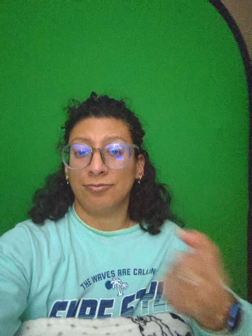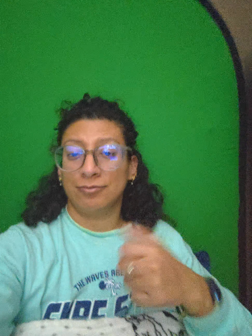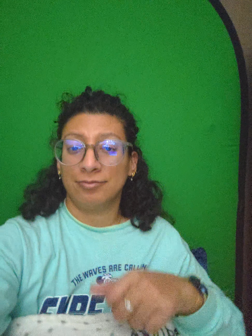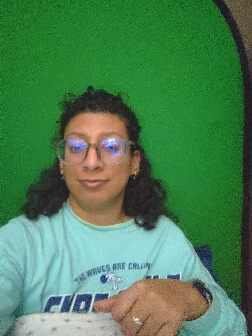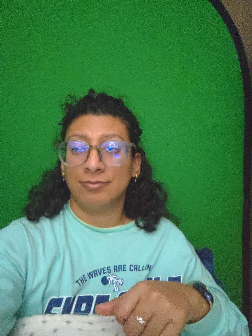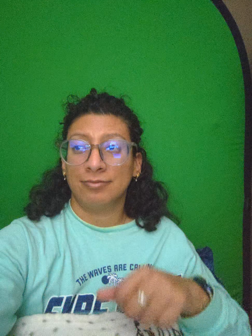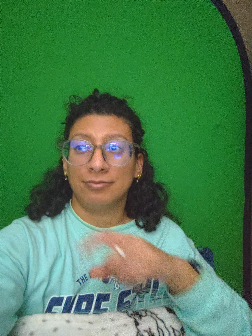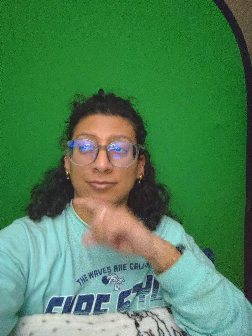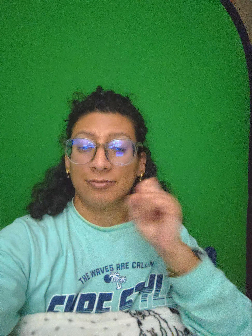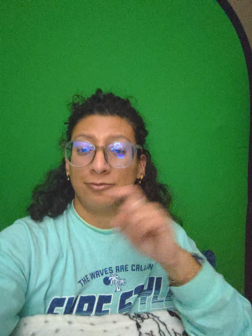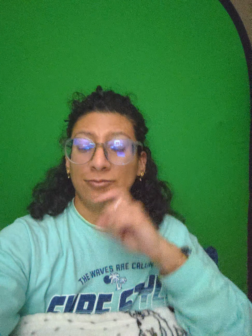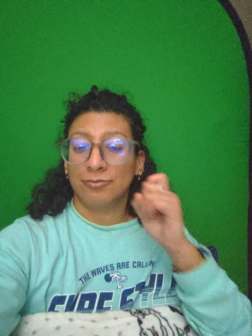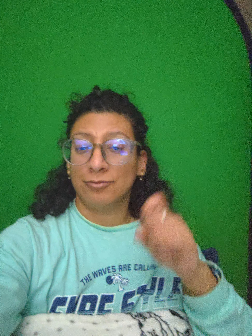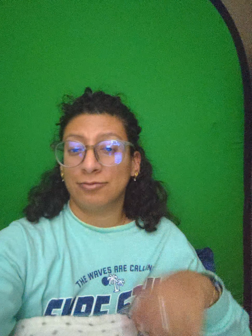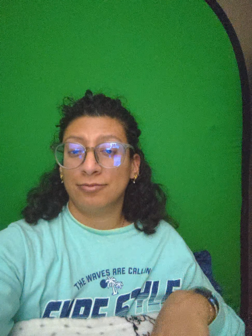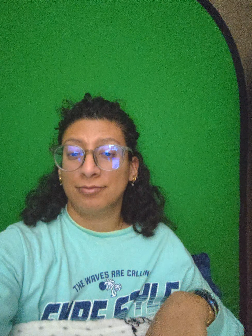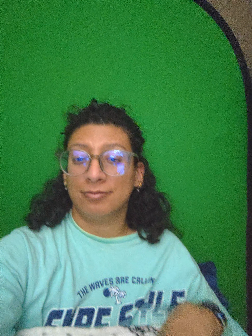dryer